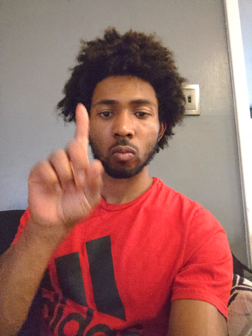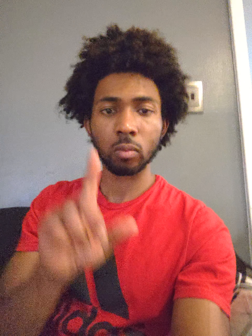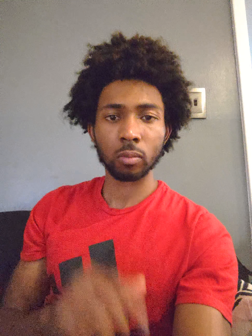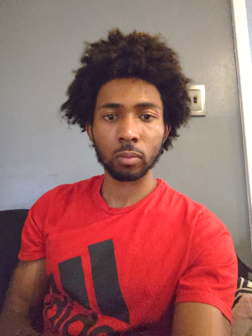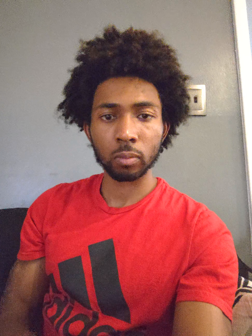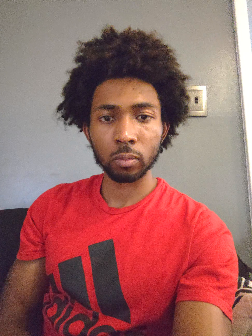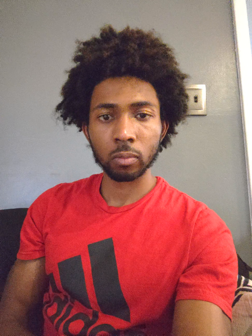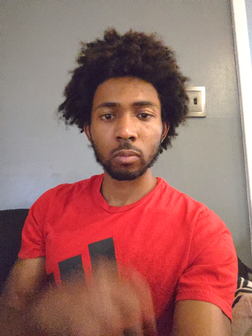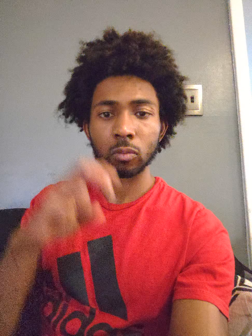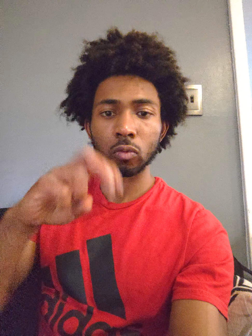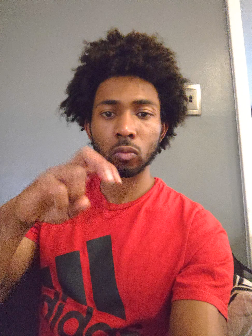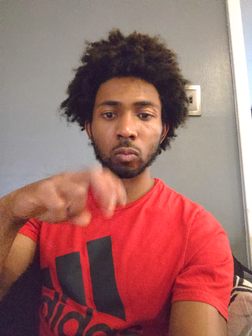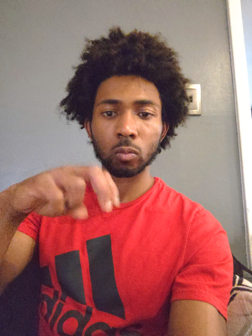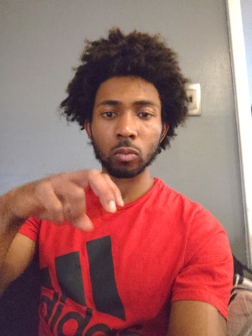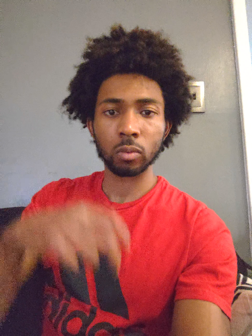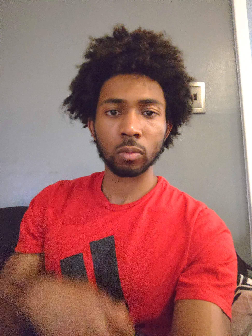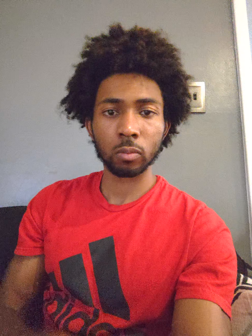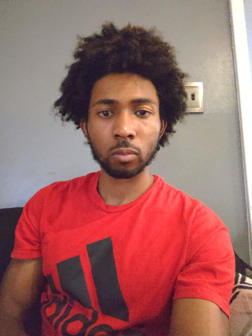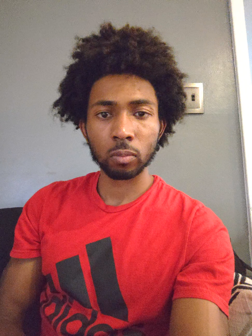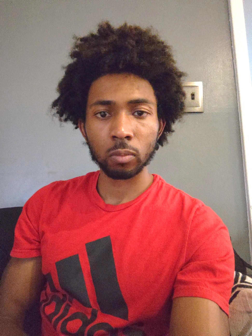potato